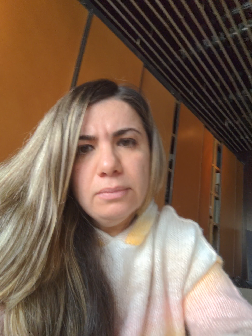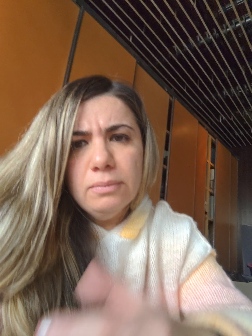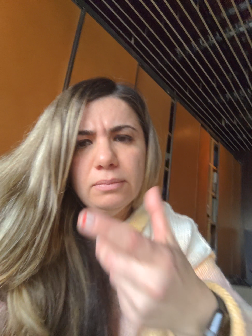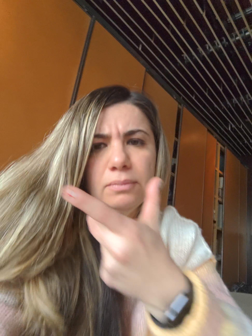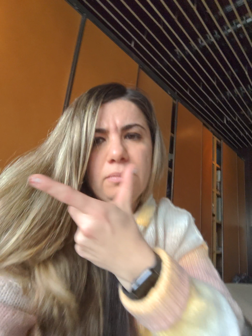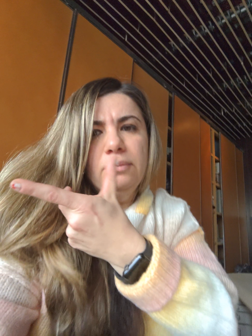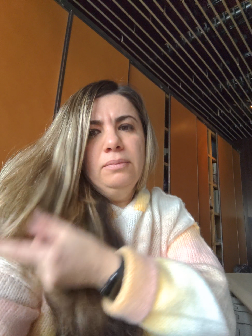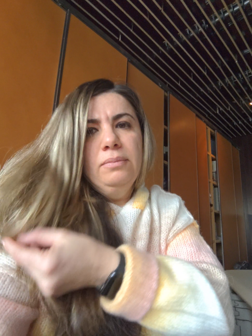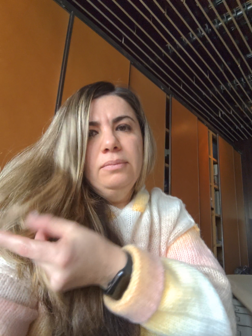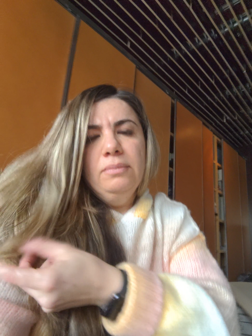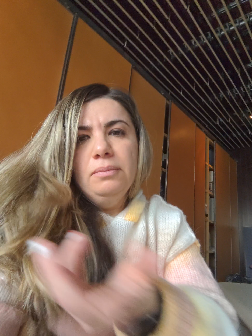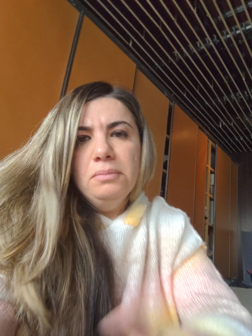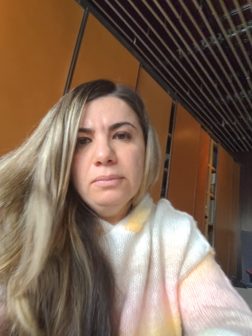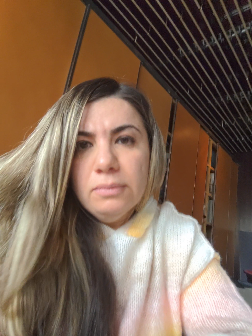vacuum